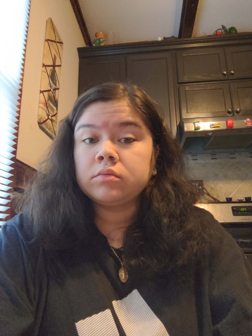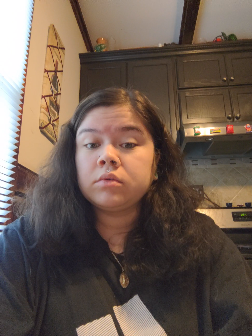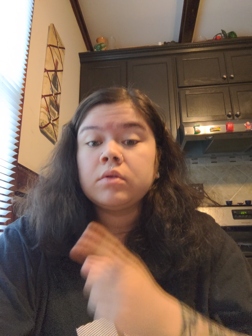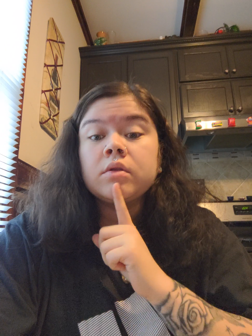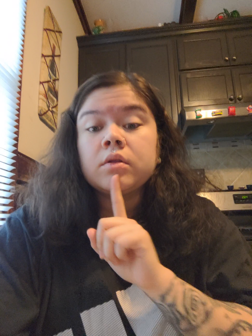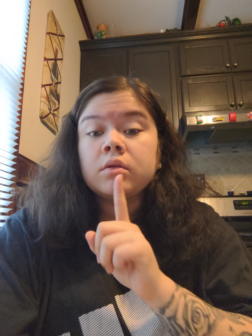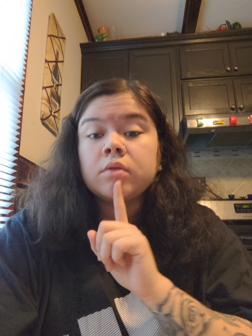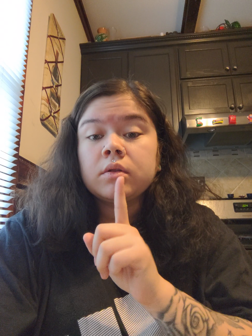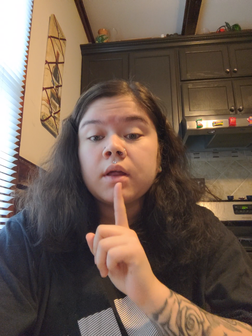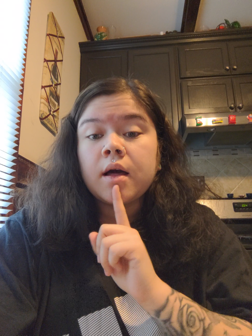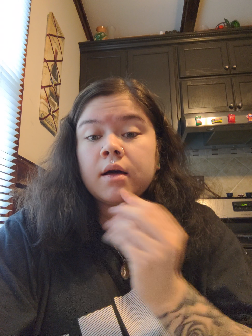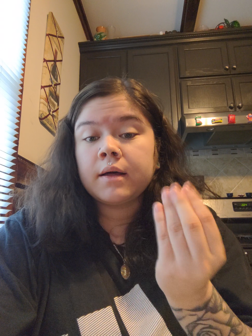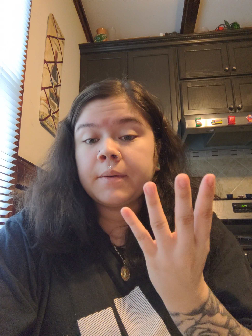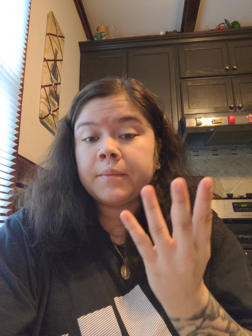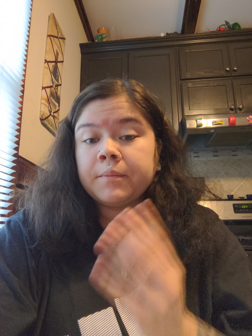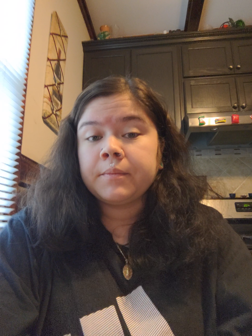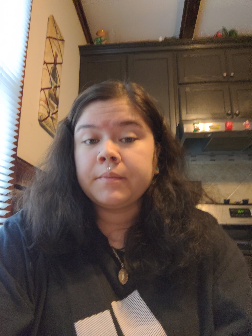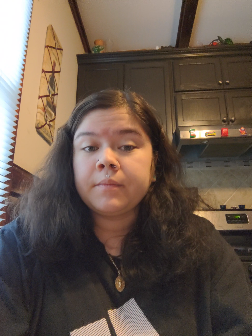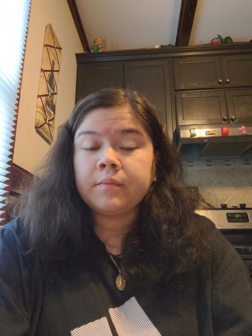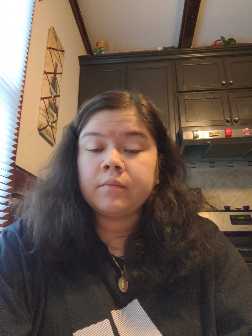lamp